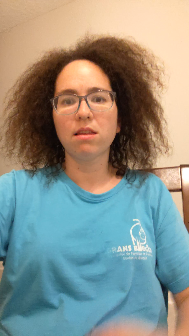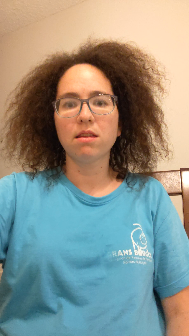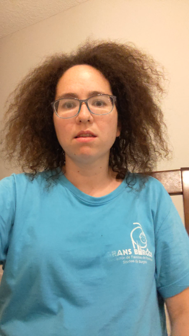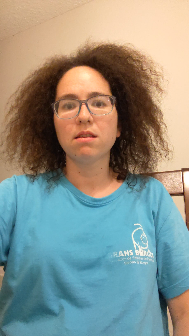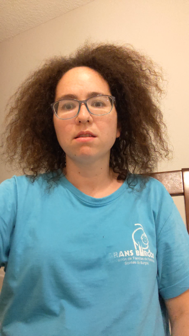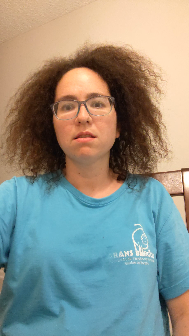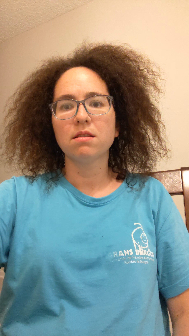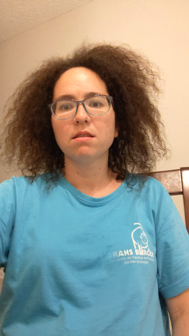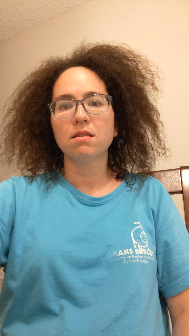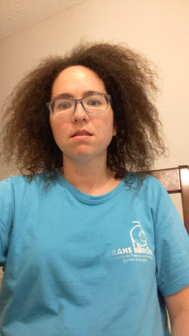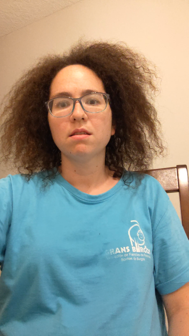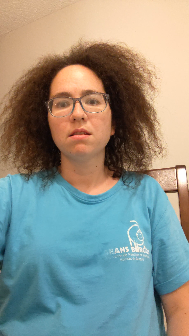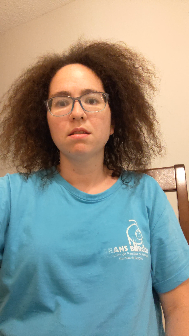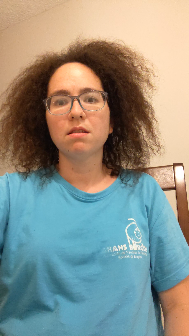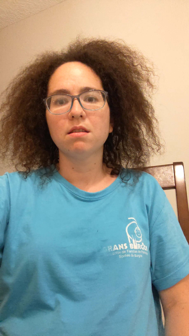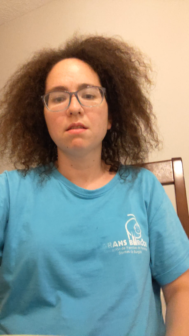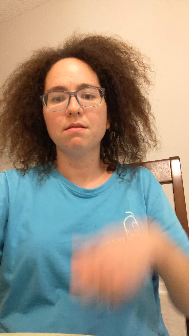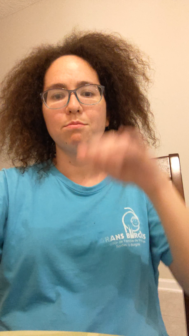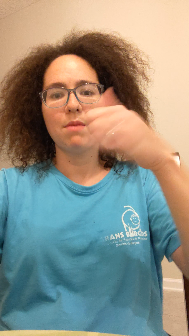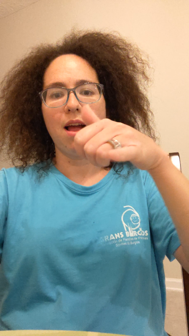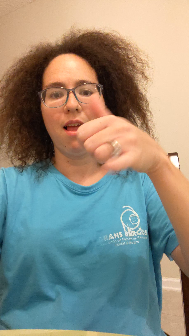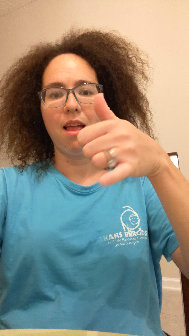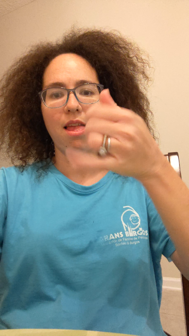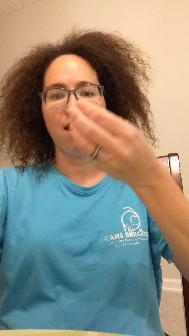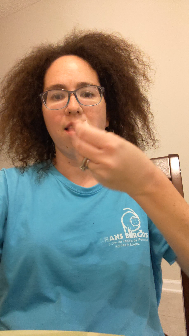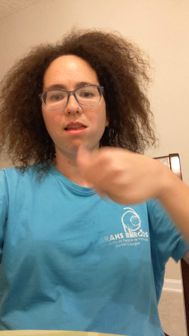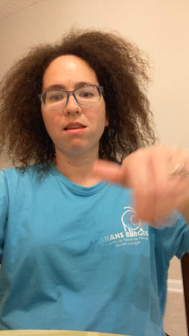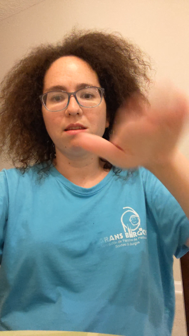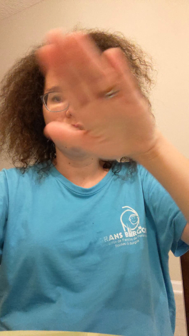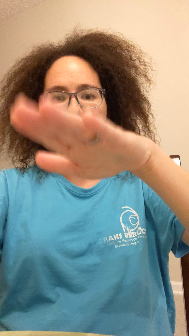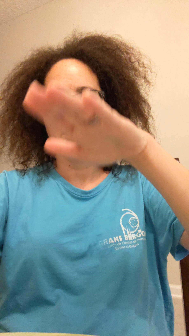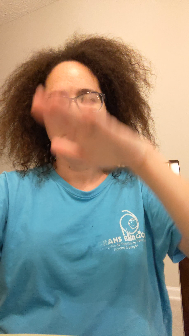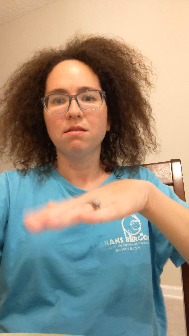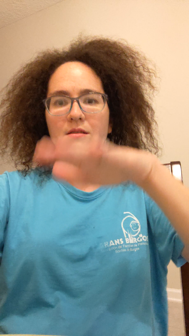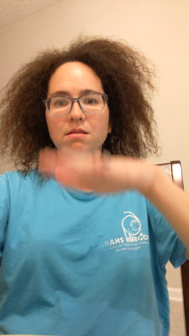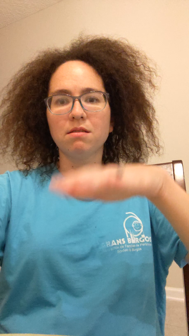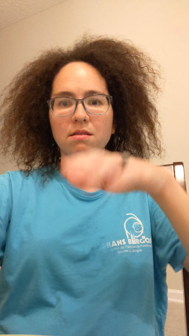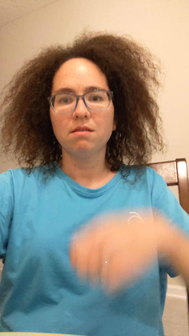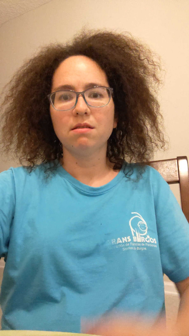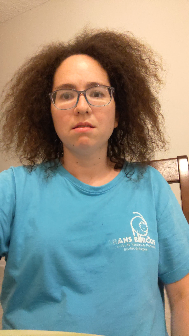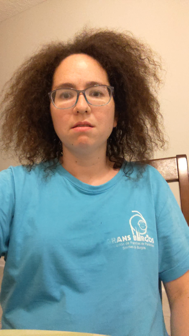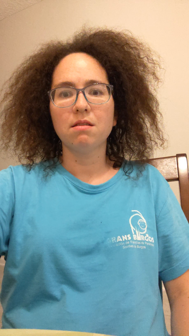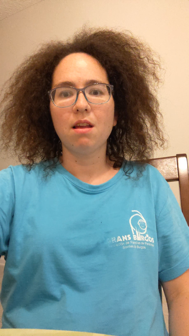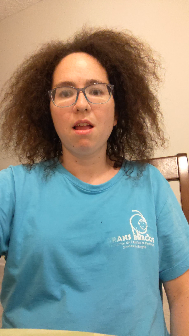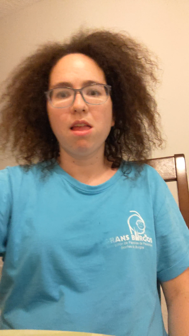playground